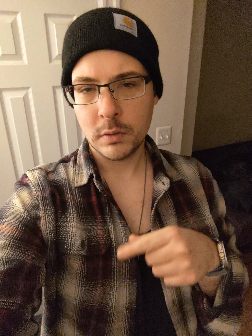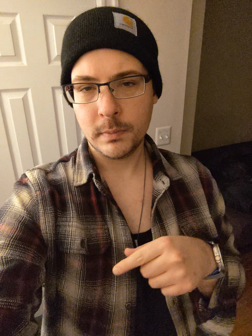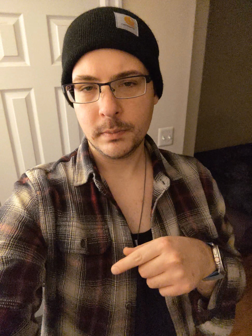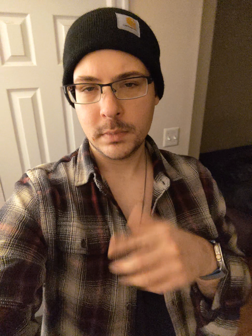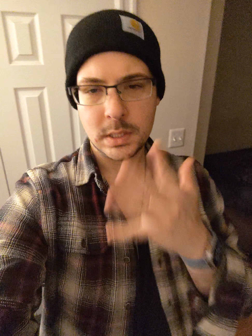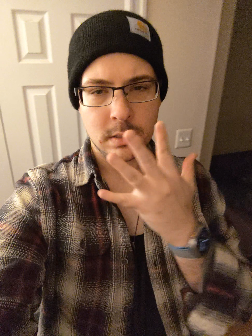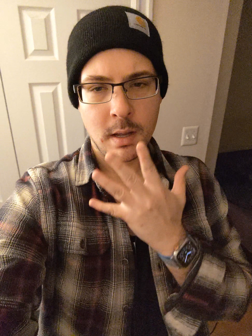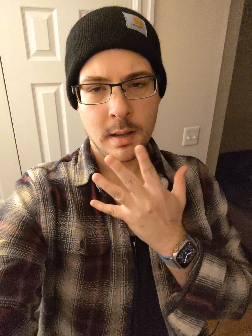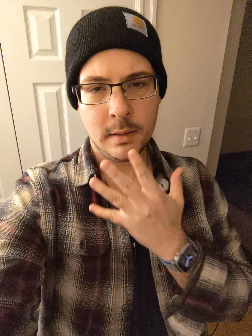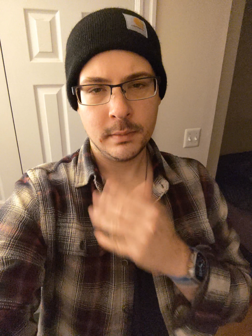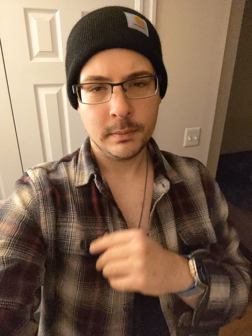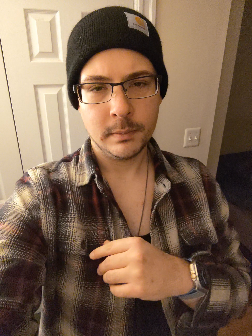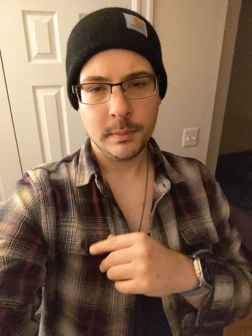sad